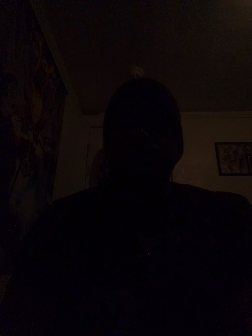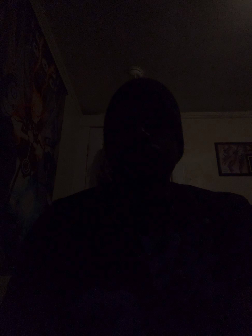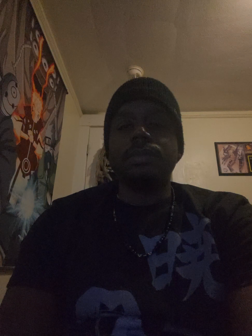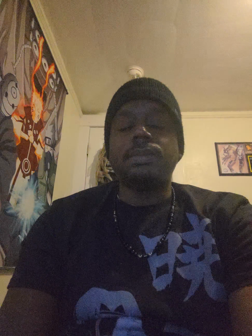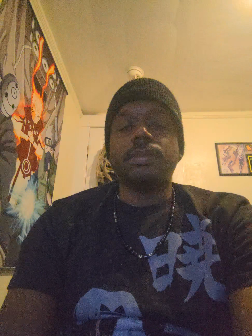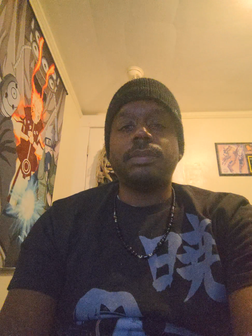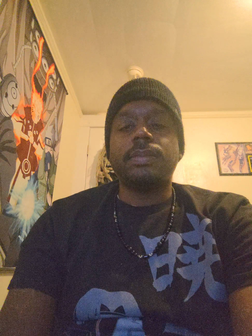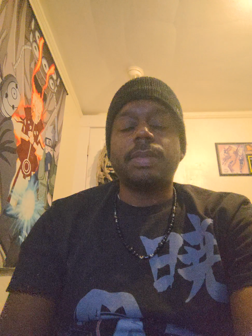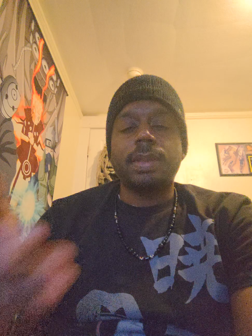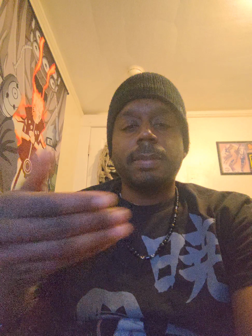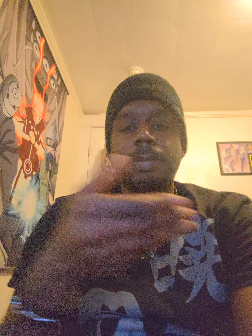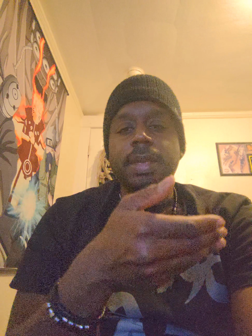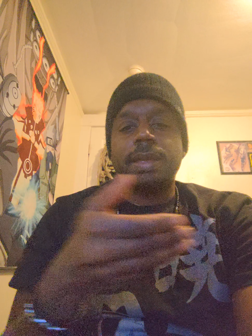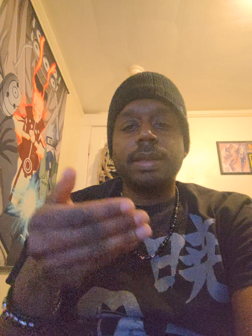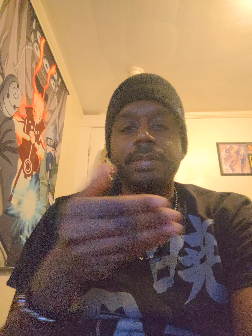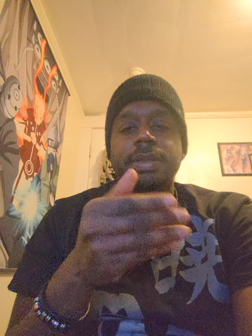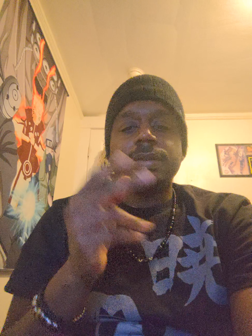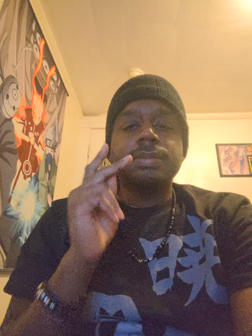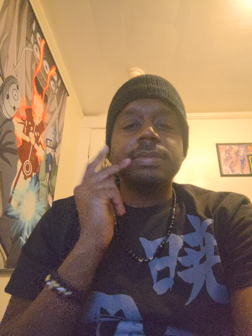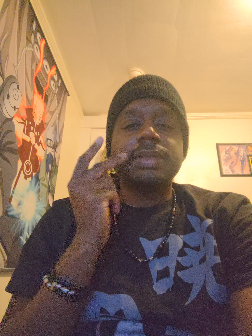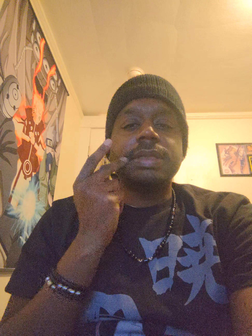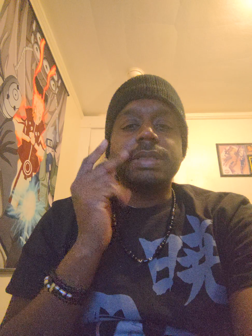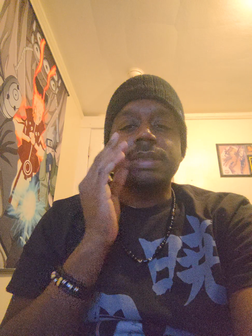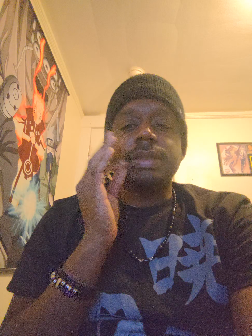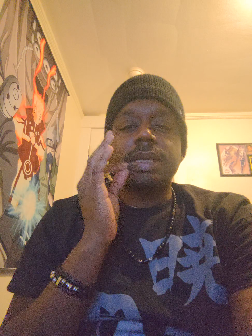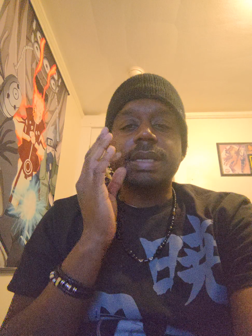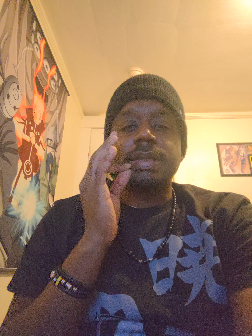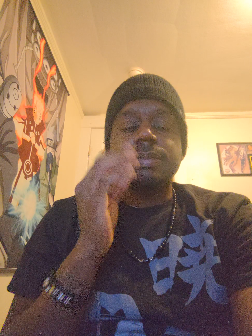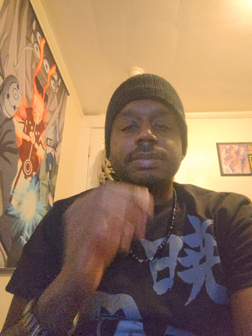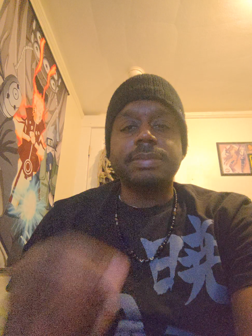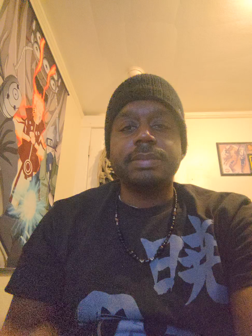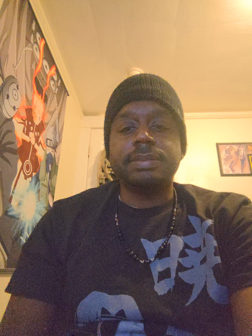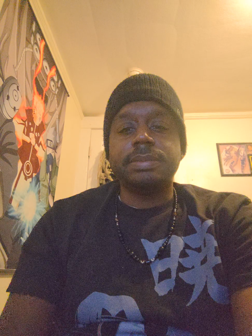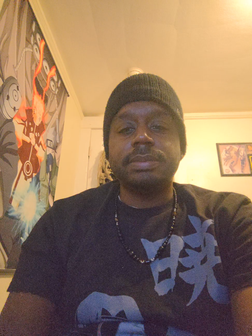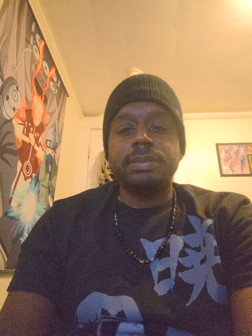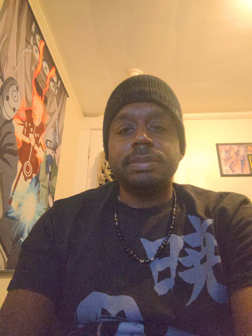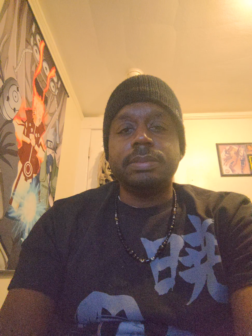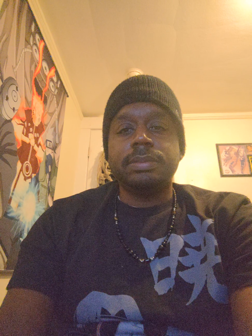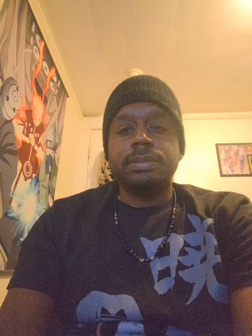kitty